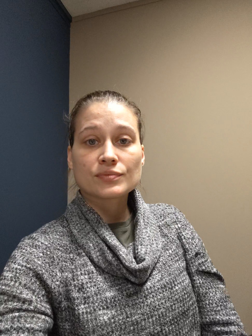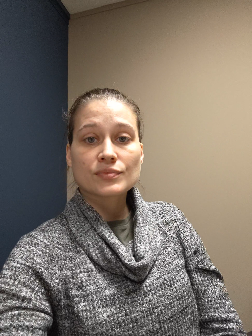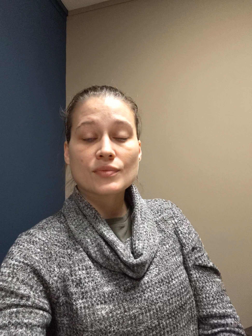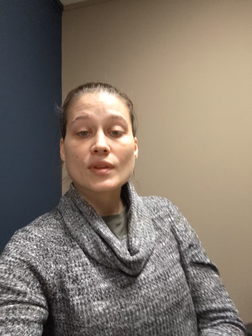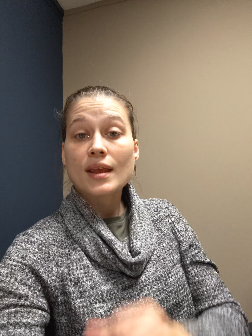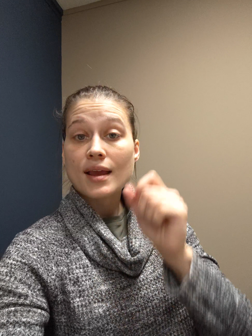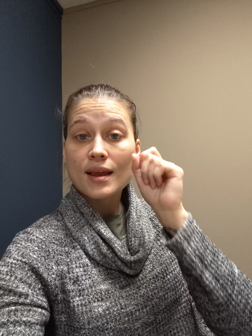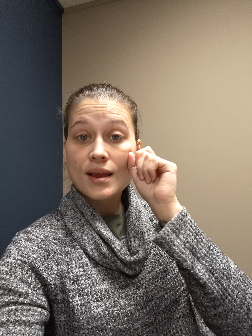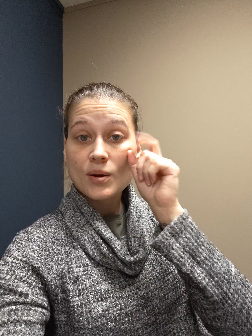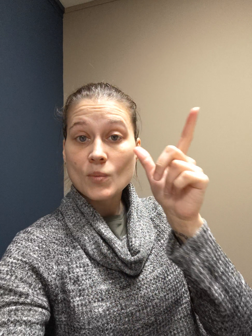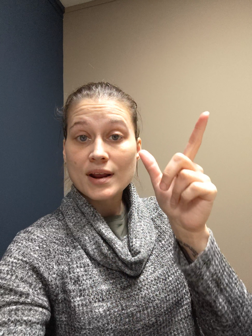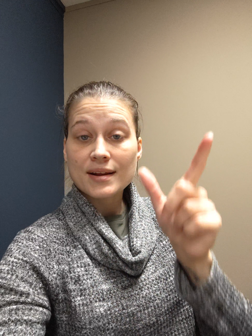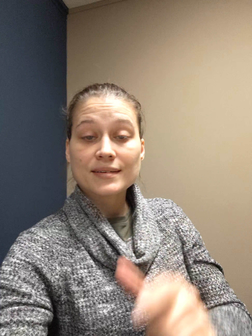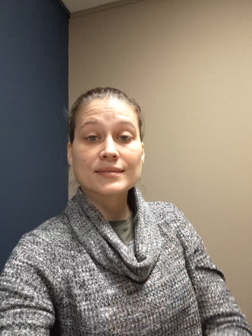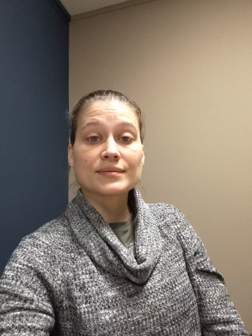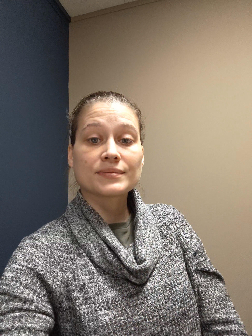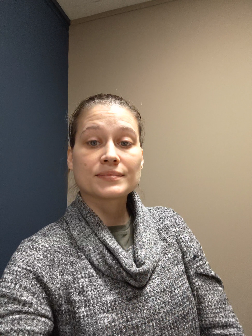awake